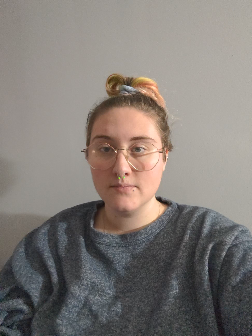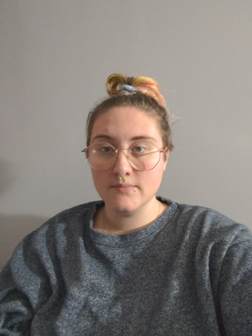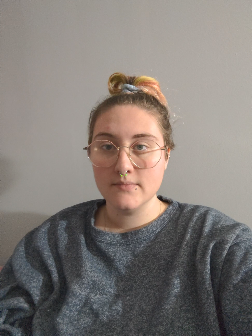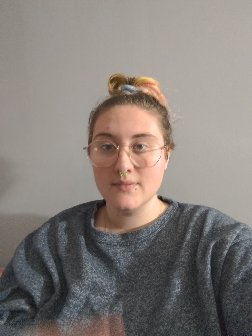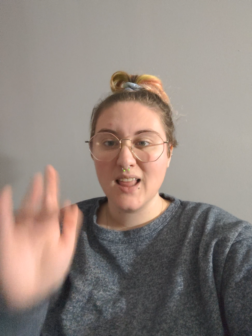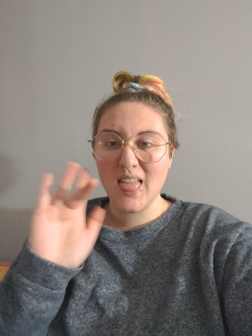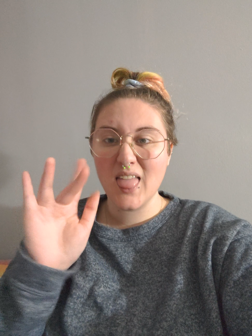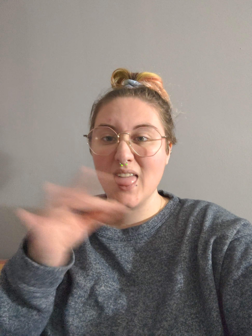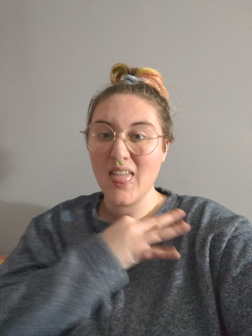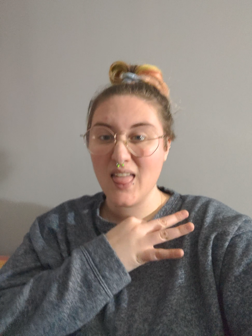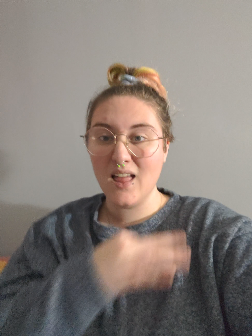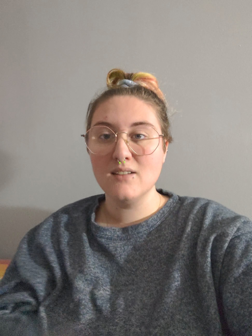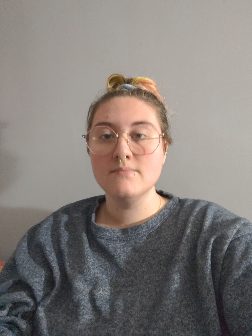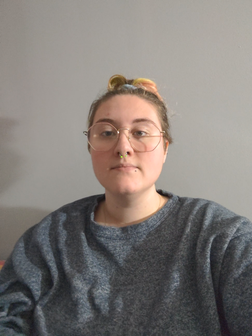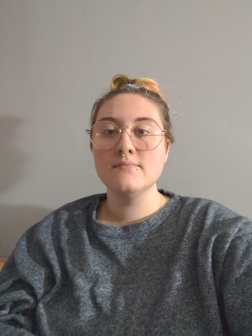yucky